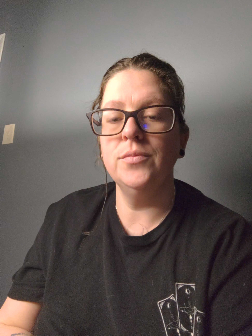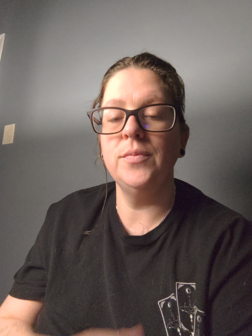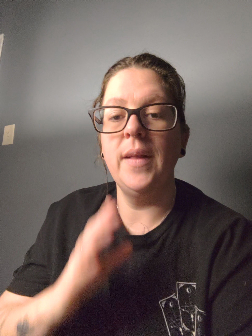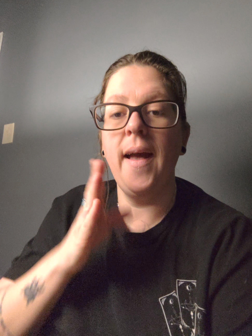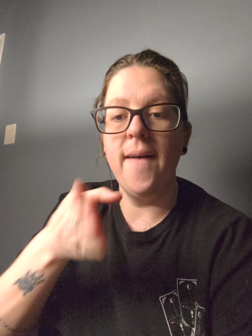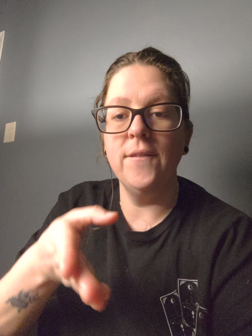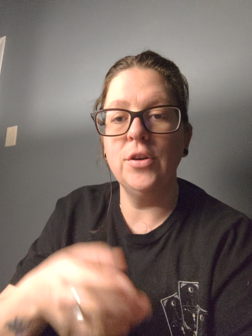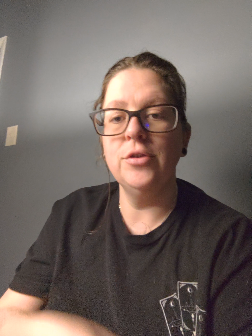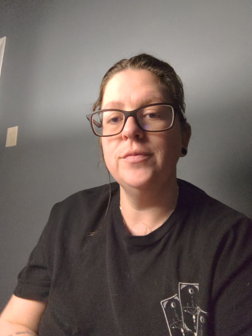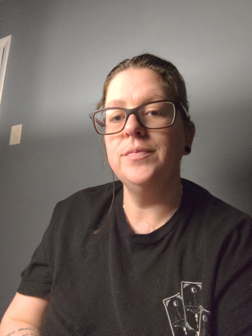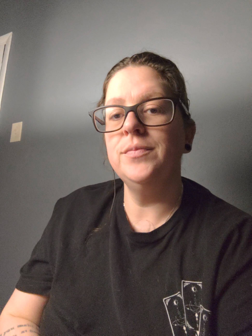after